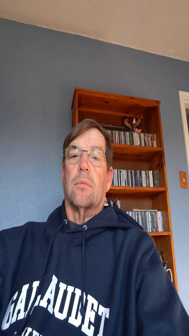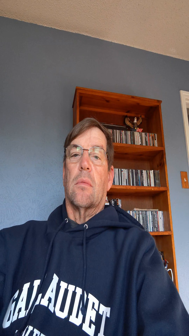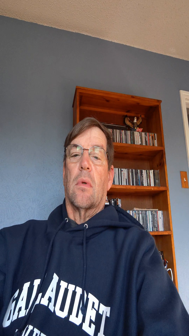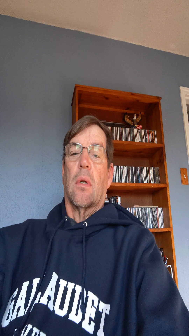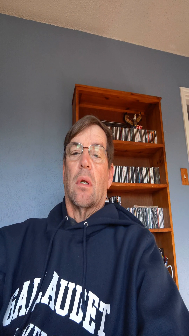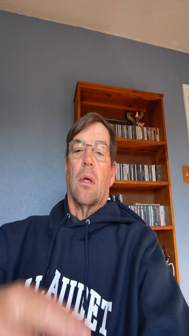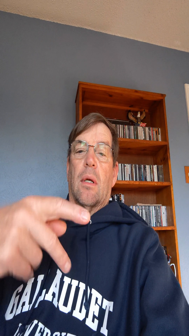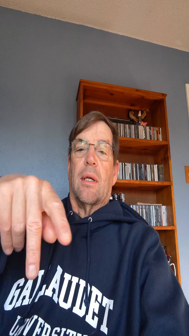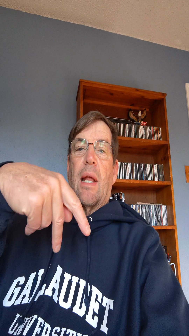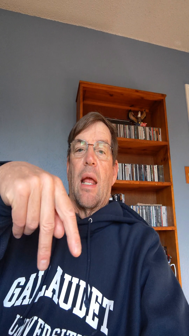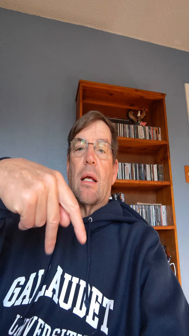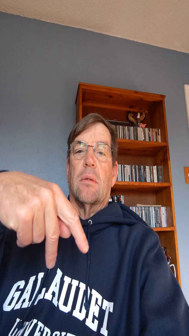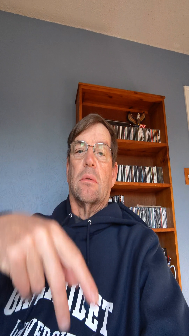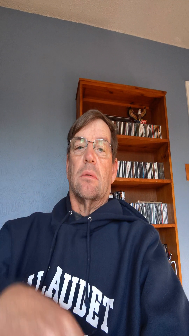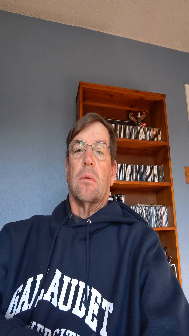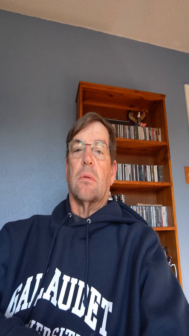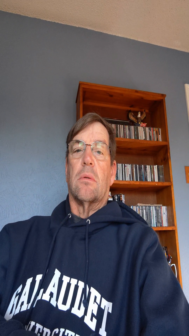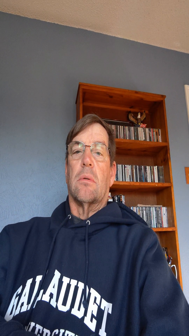dance